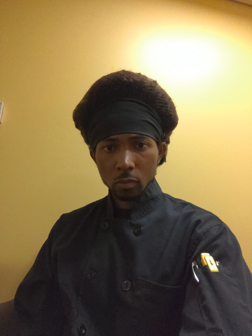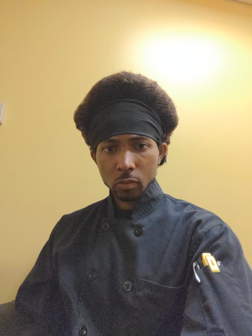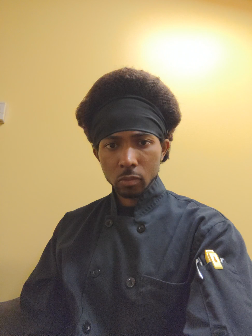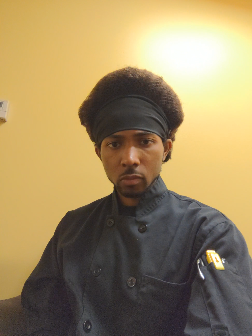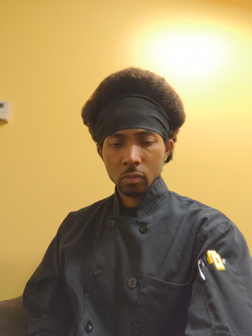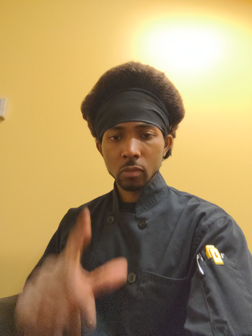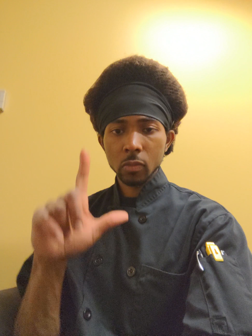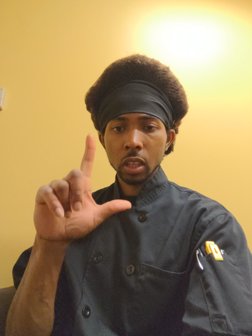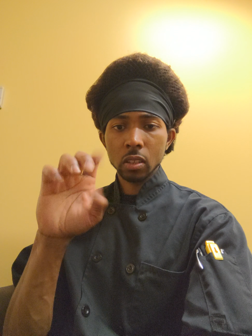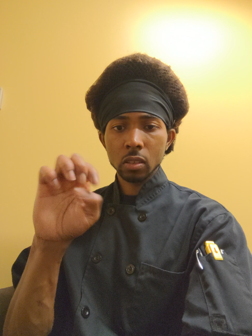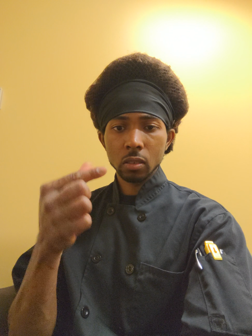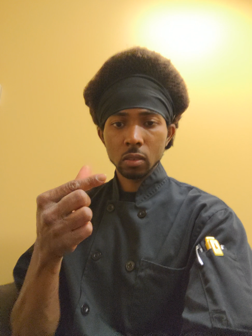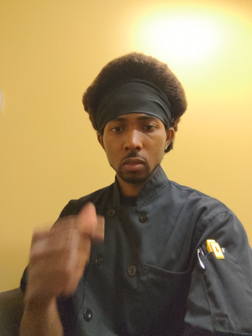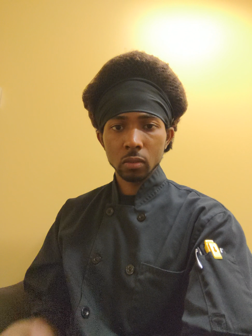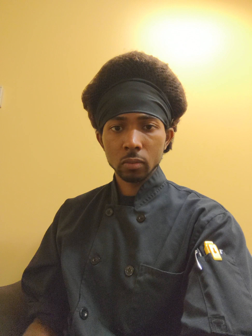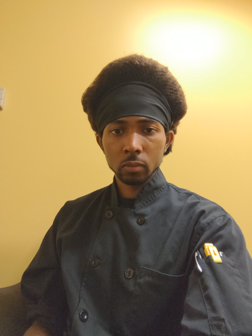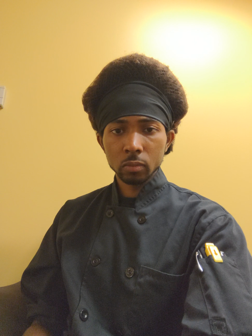leg